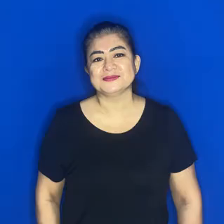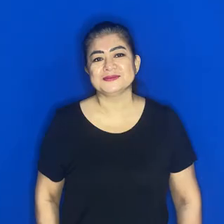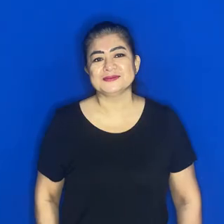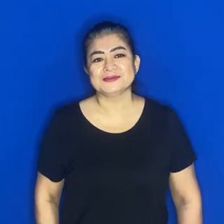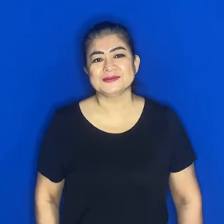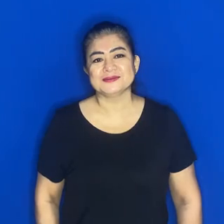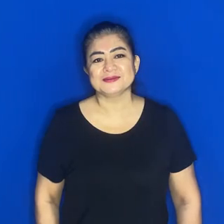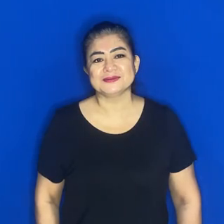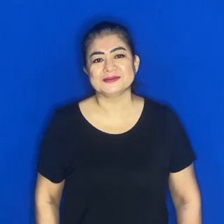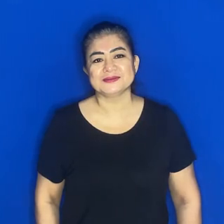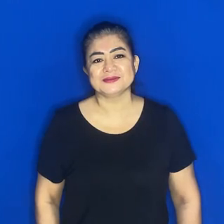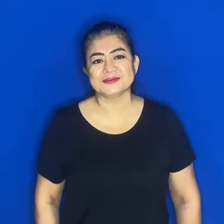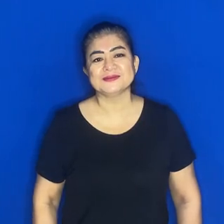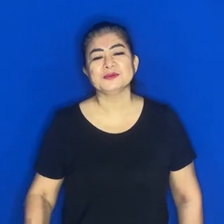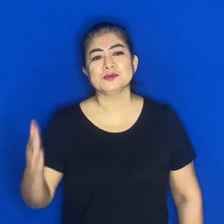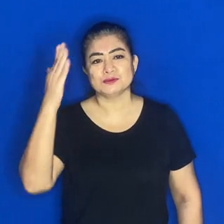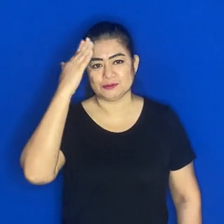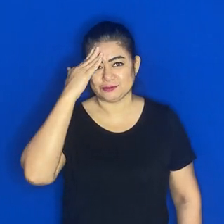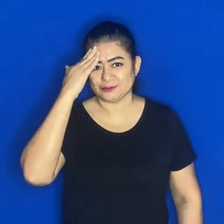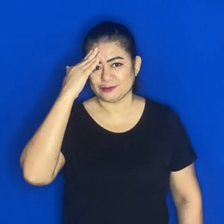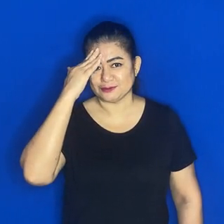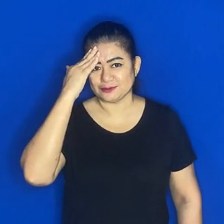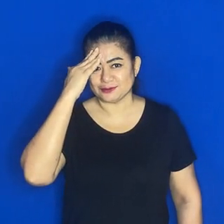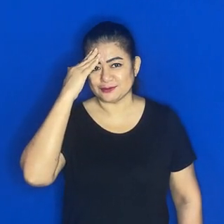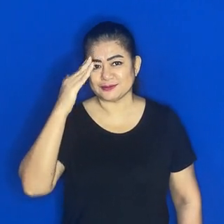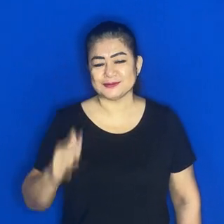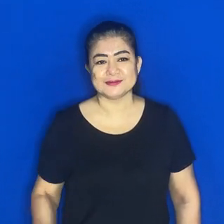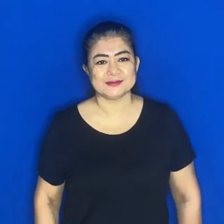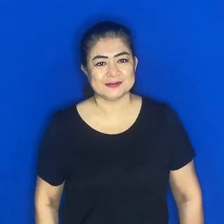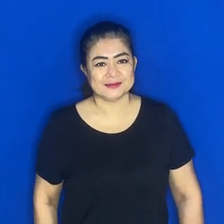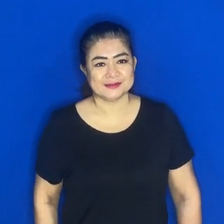know